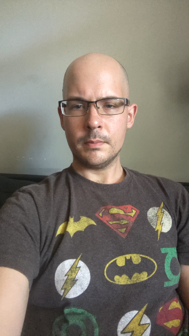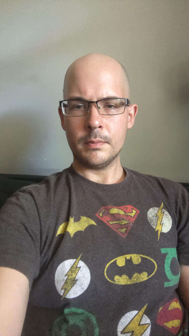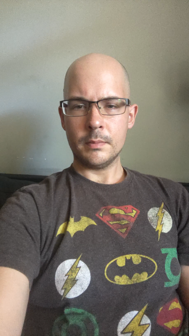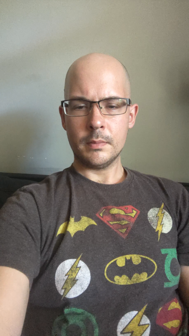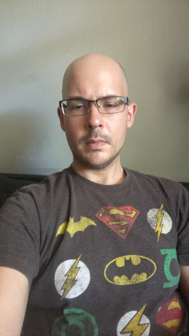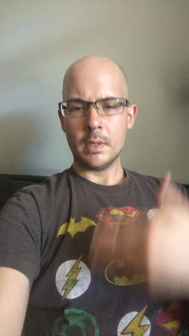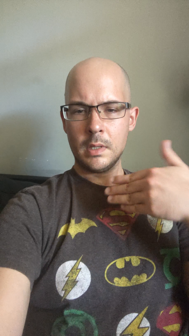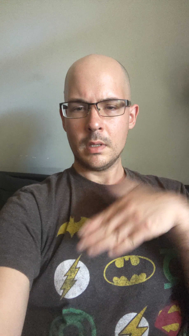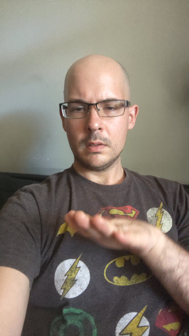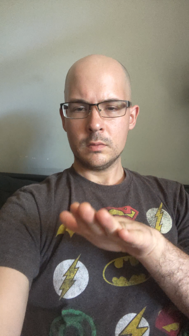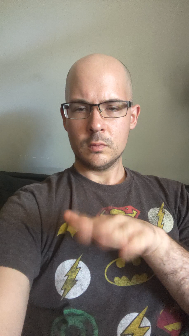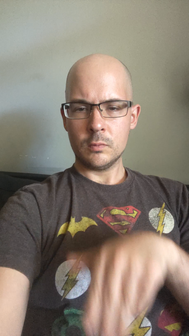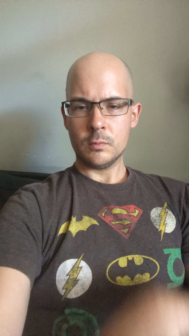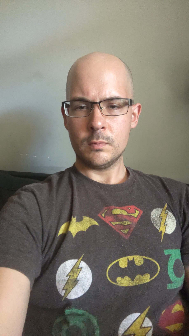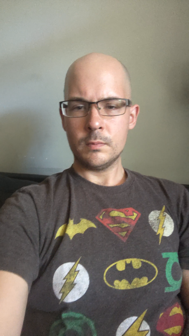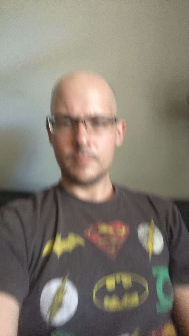enter